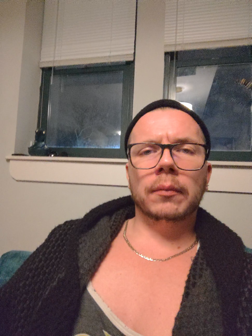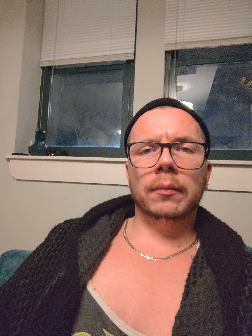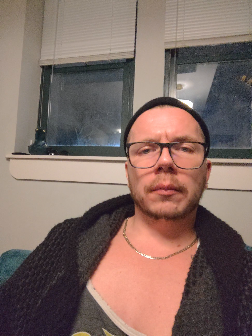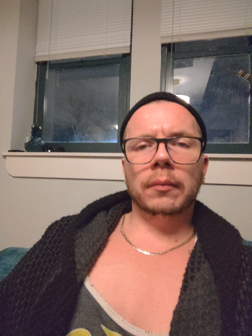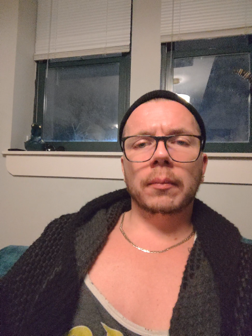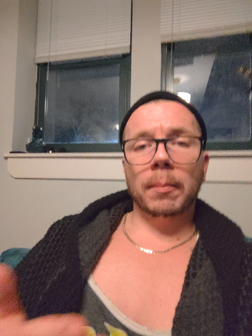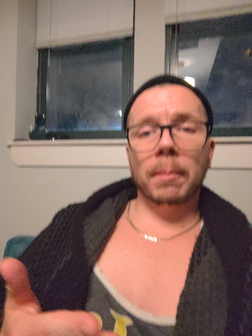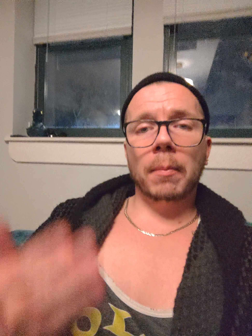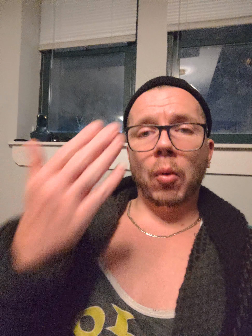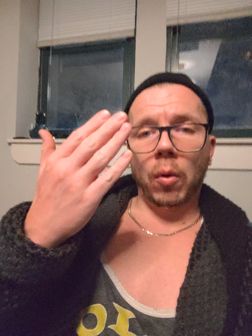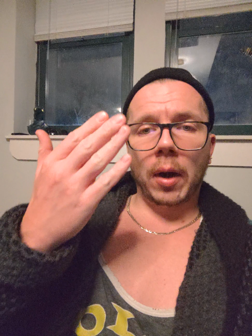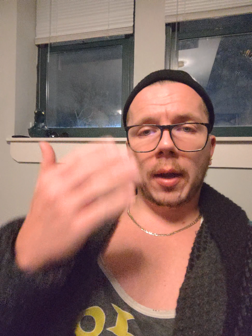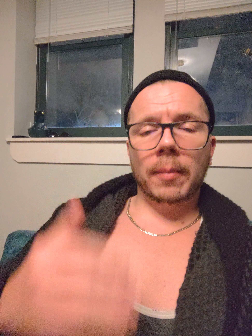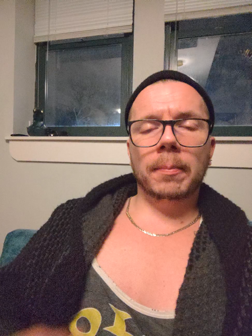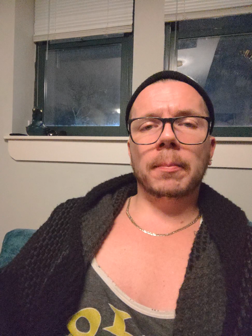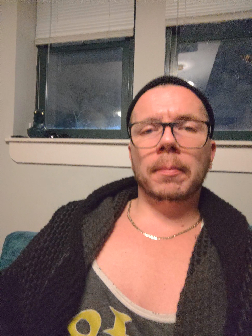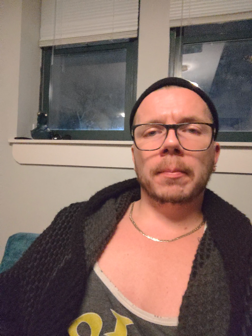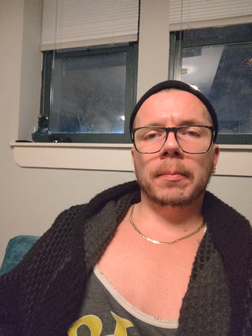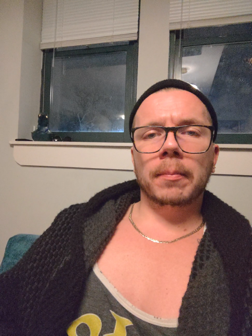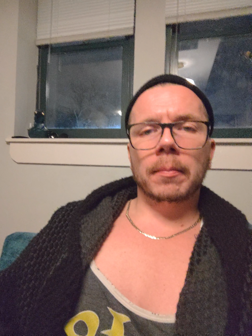morning